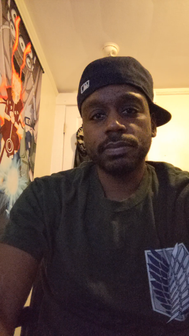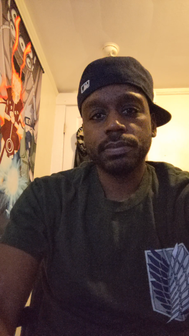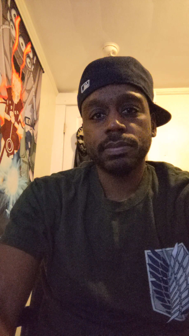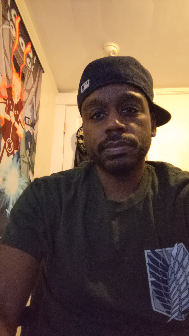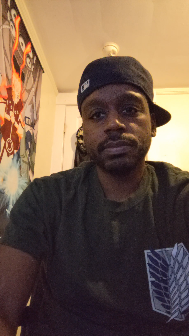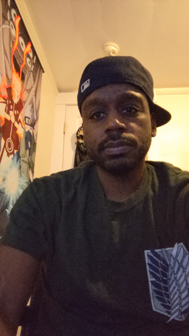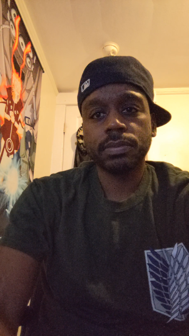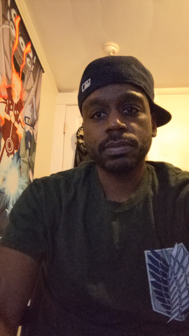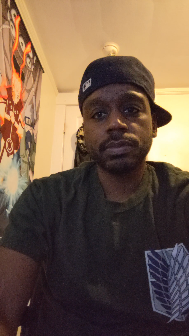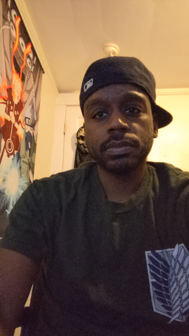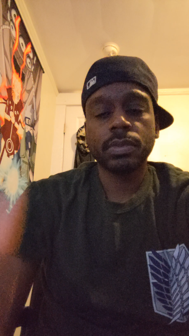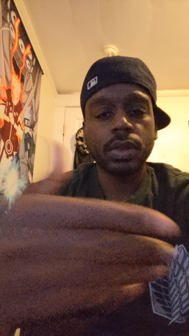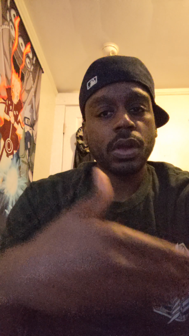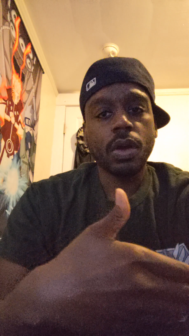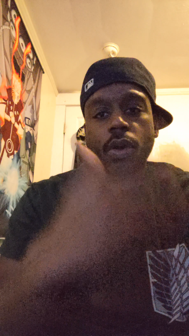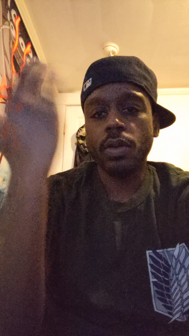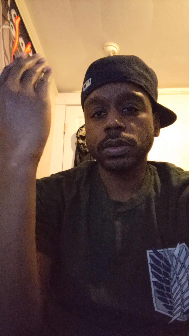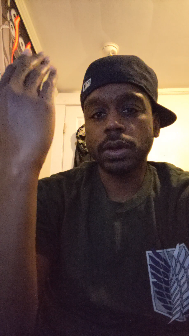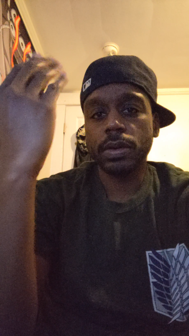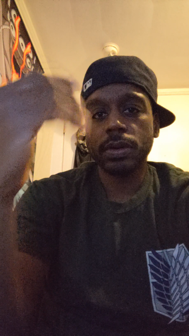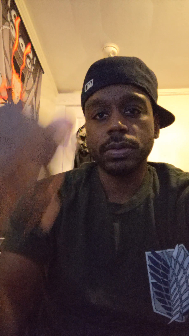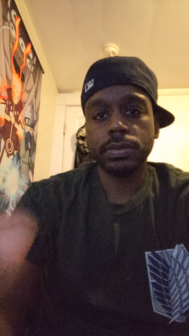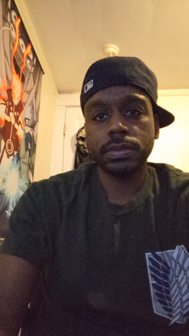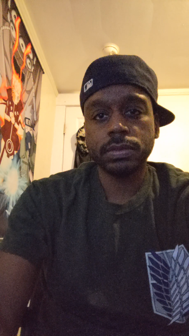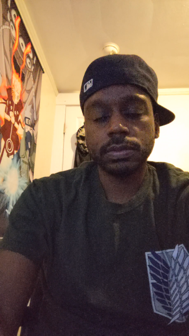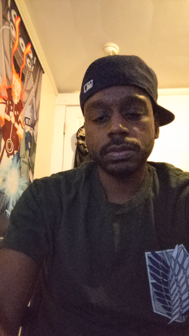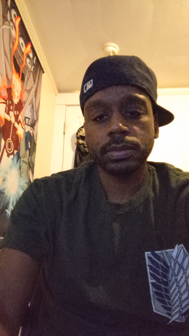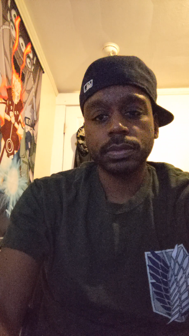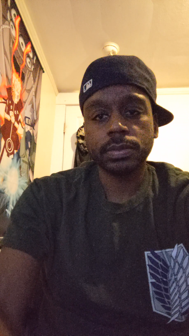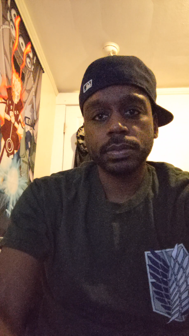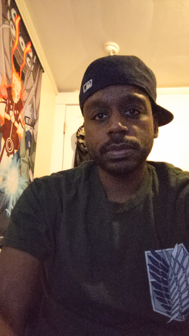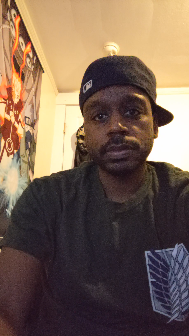all gone